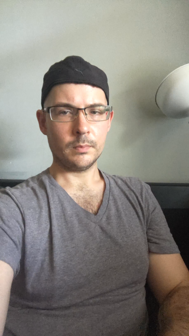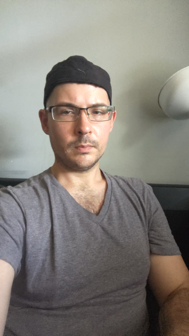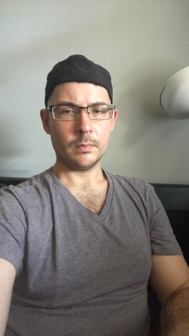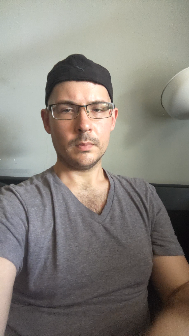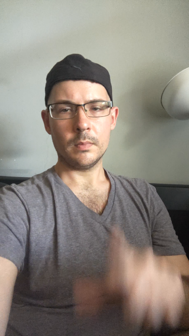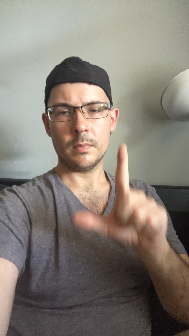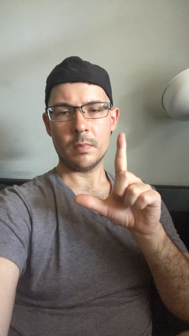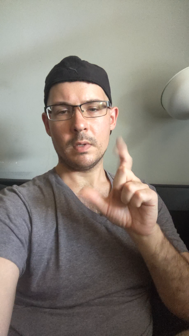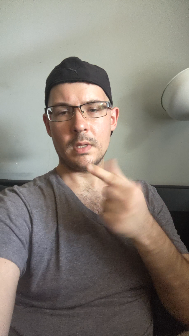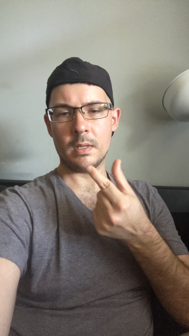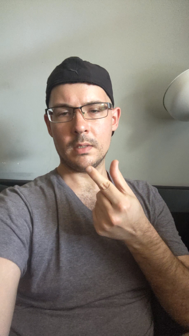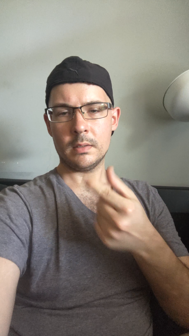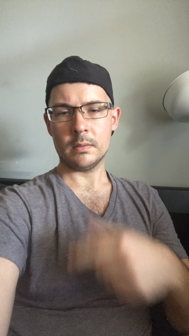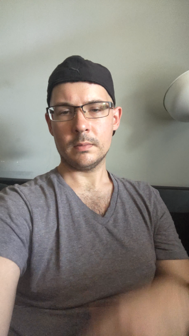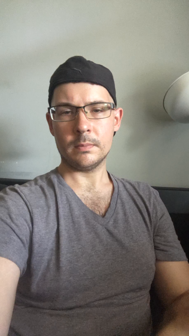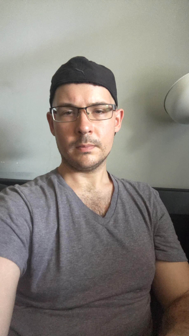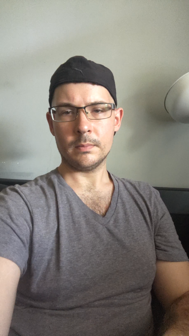leg